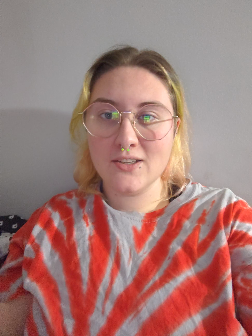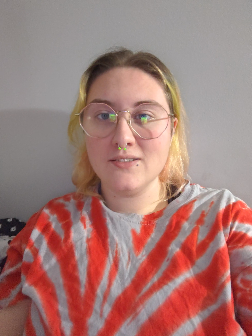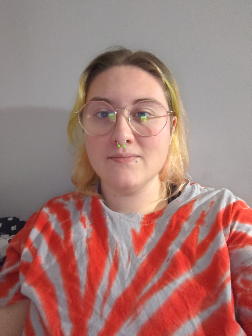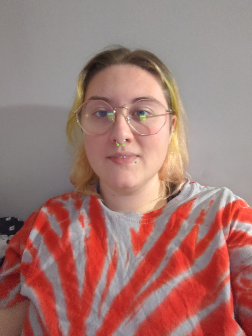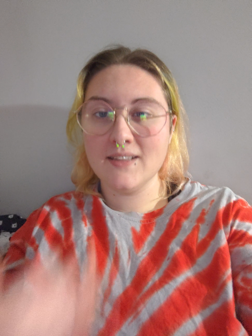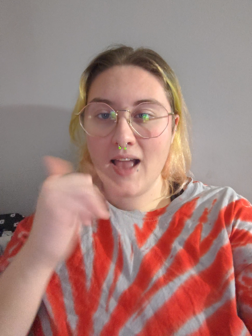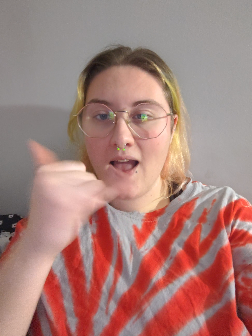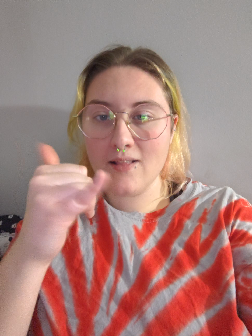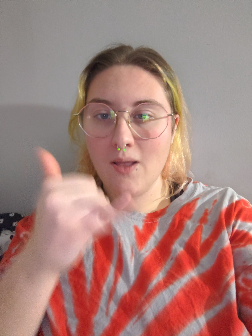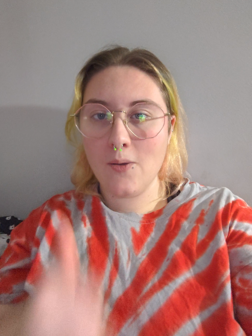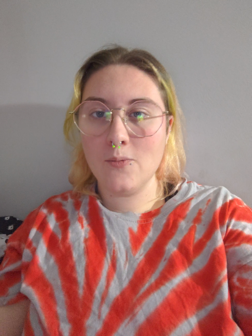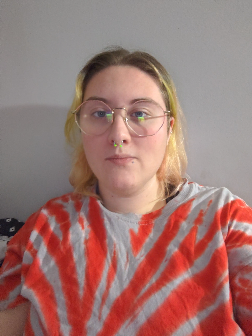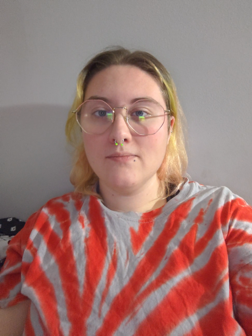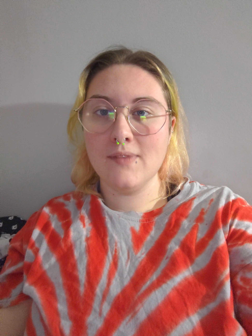yellow